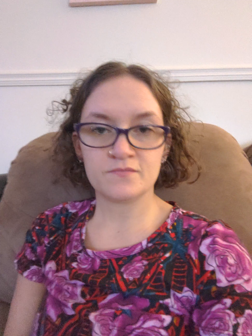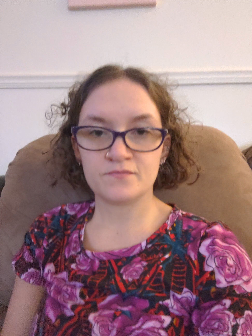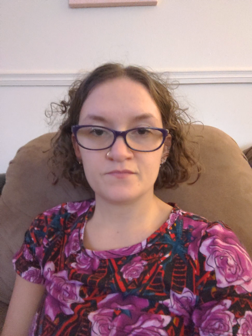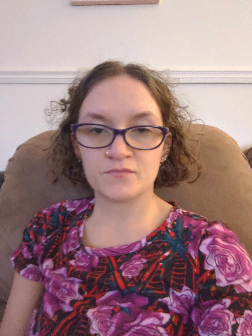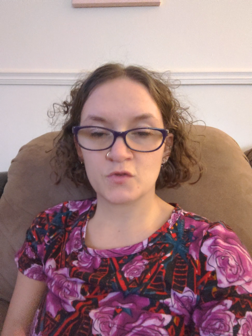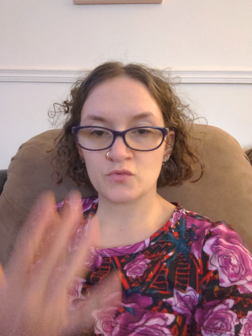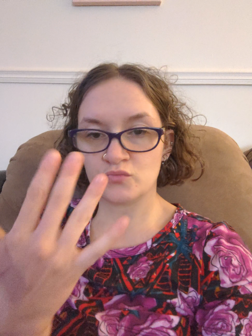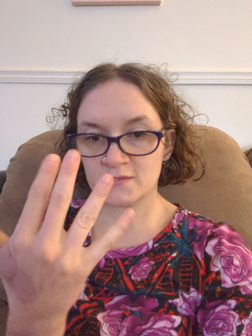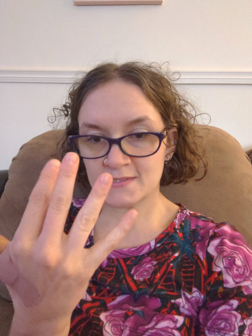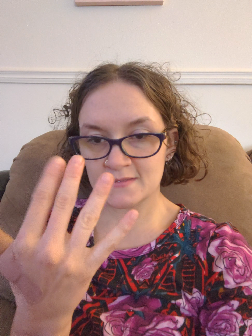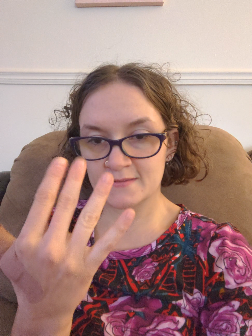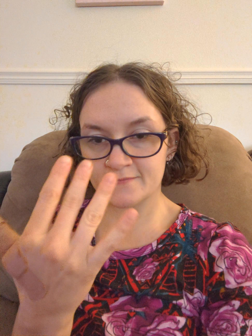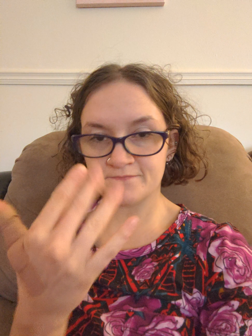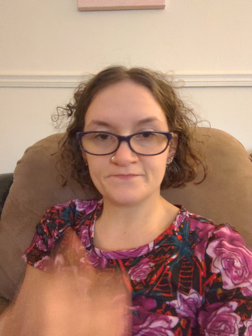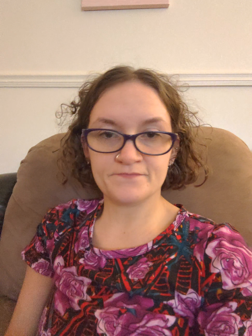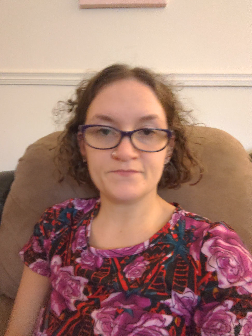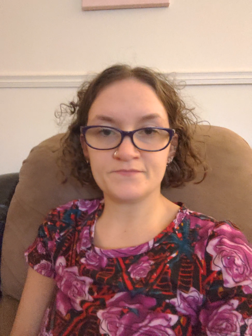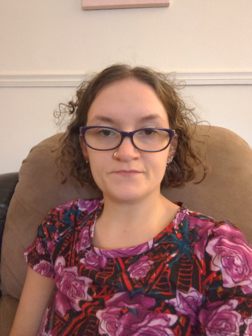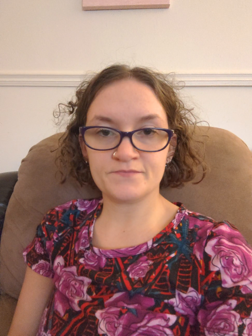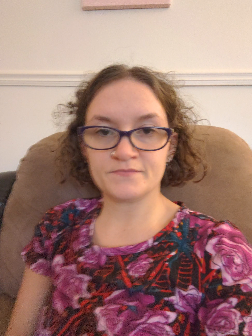wait